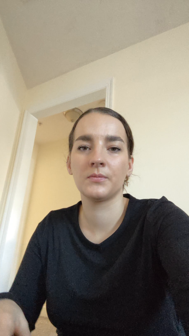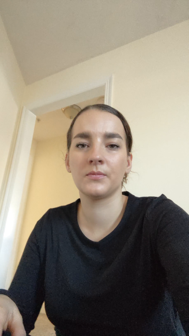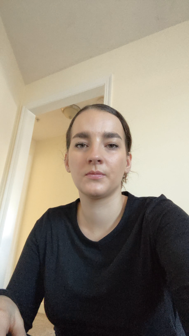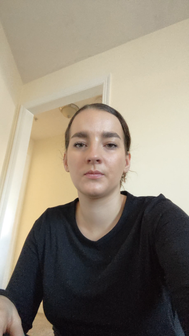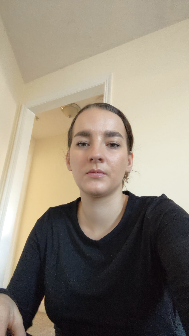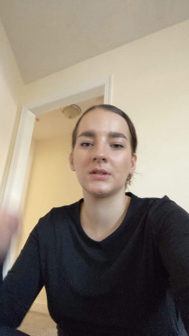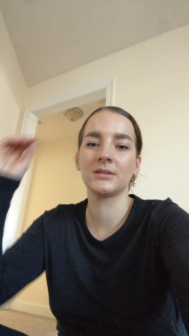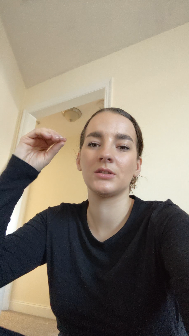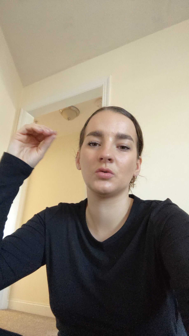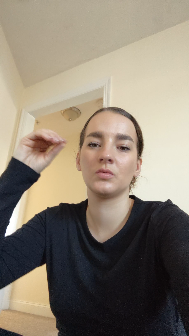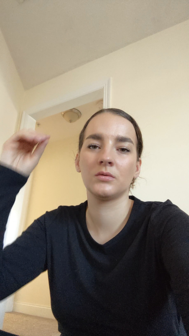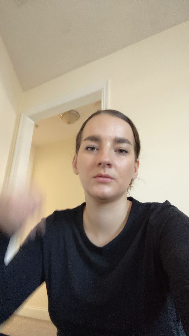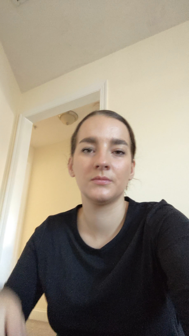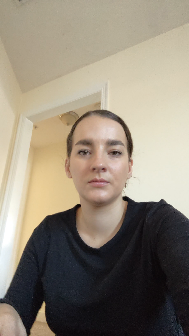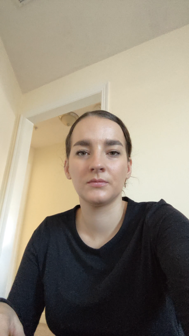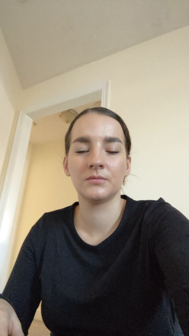dinosaur